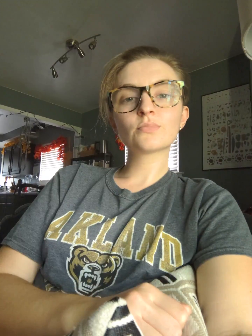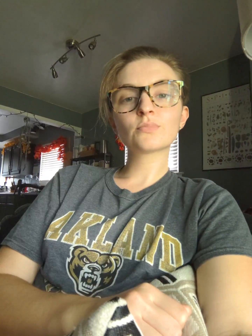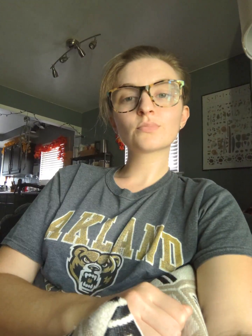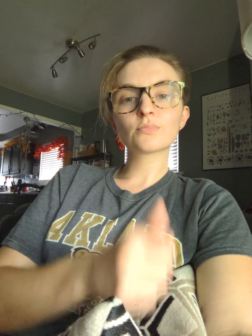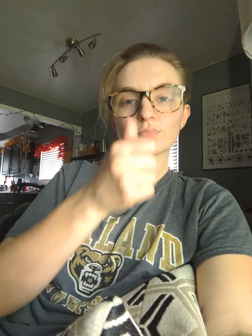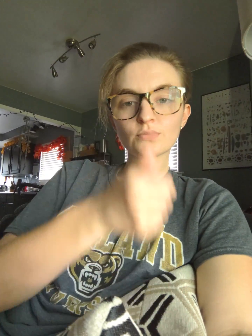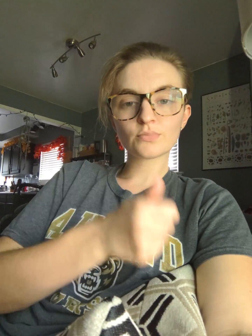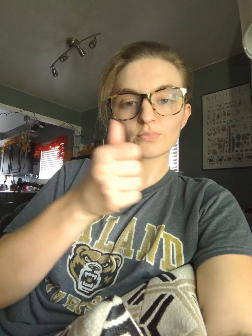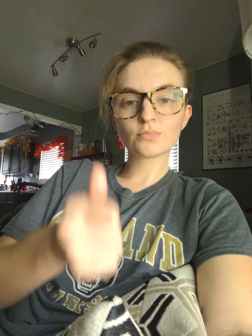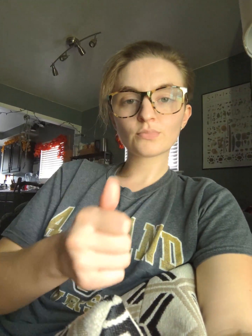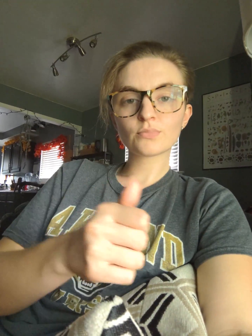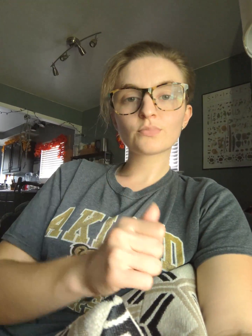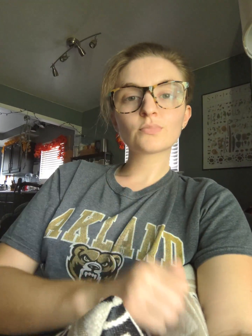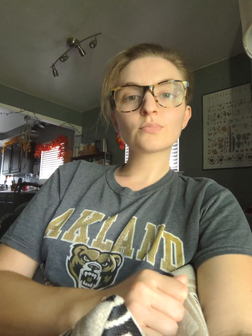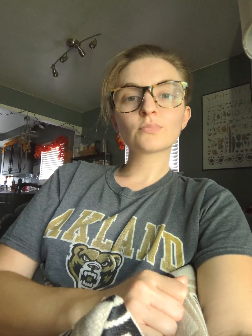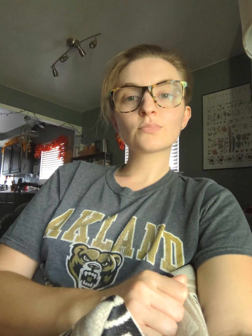each